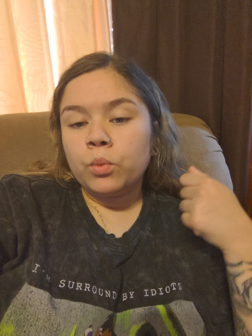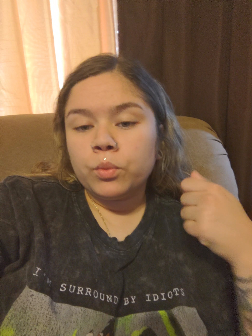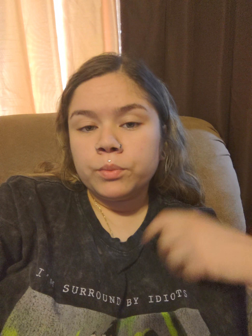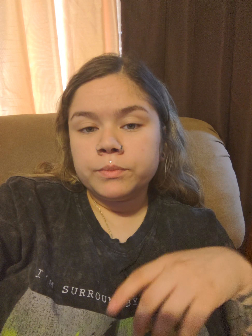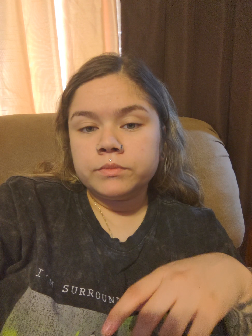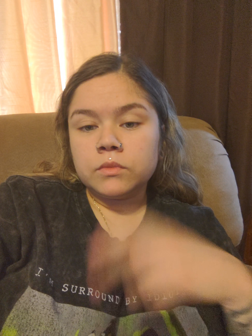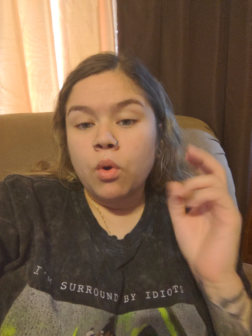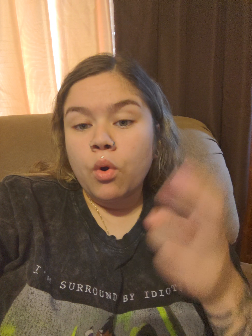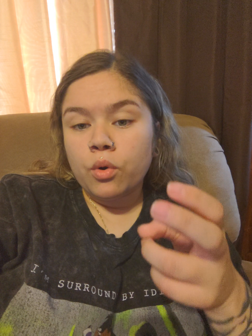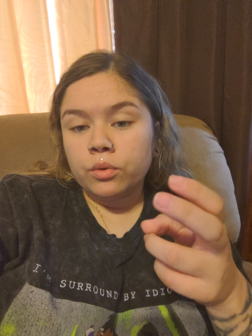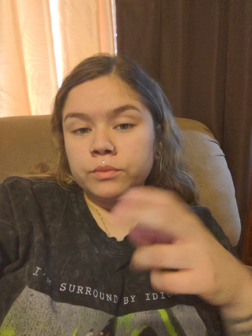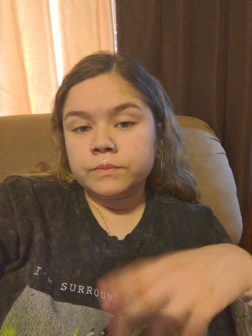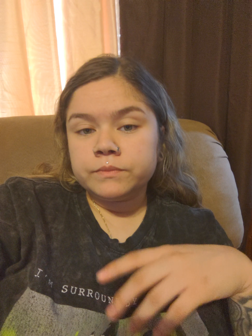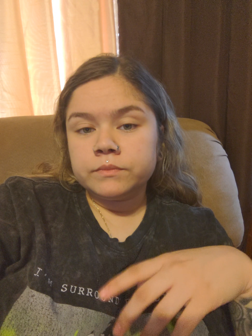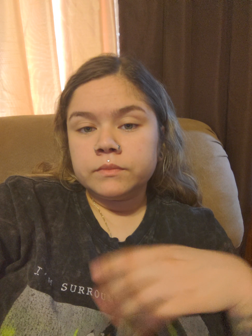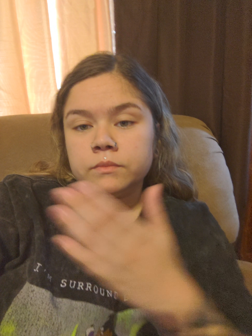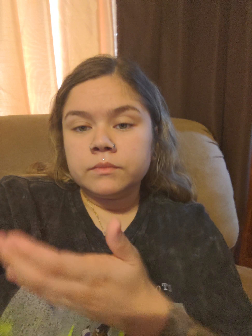hard